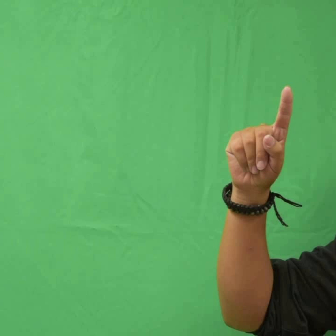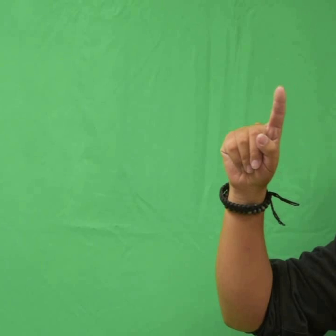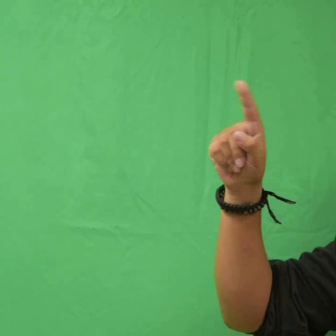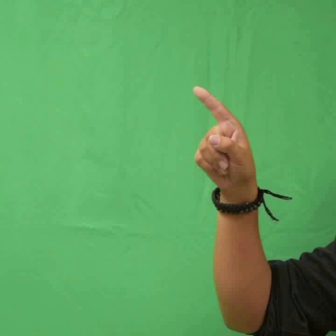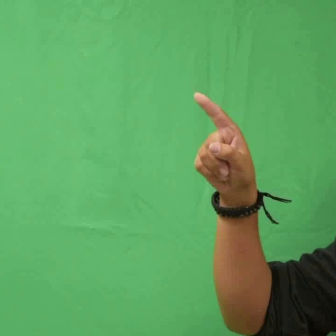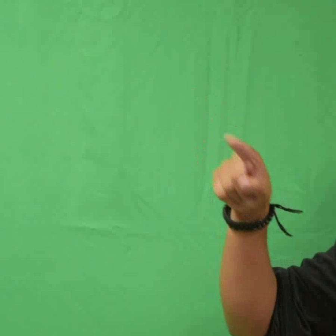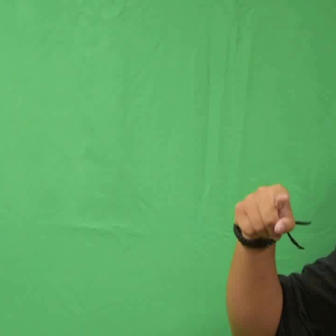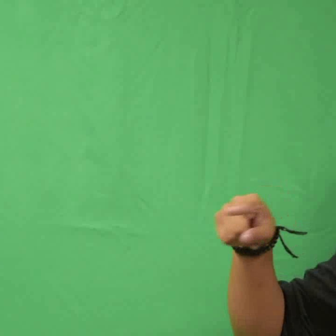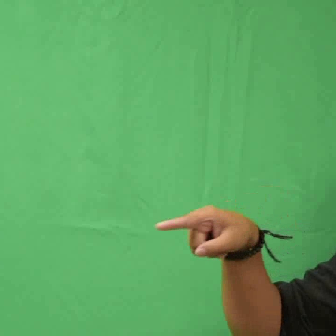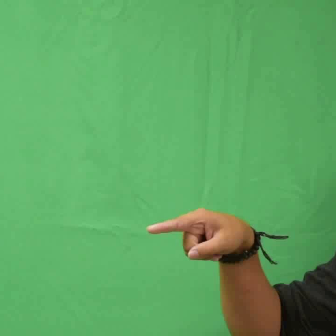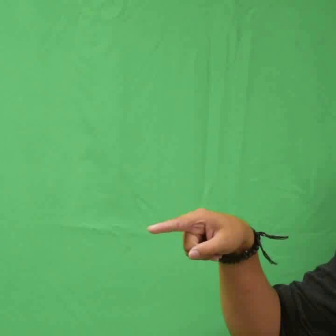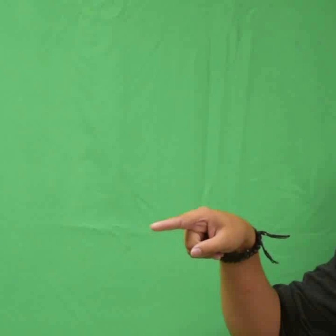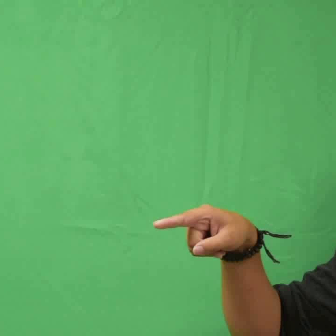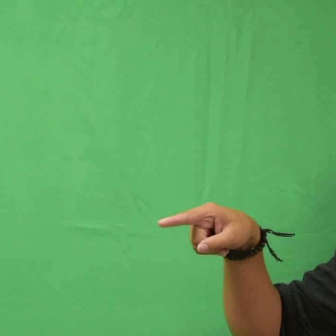Z